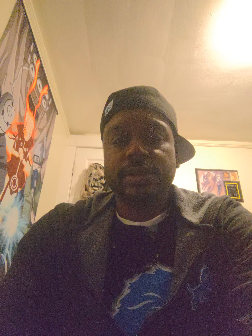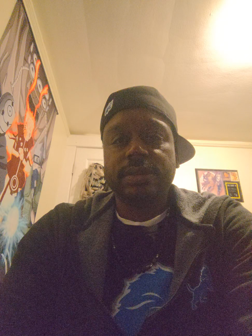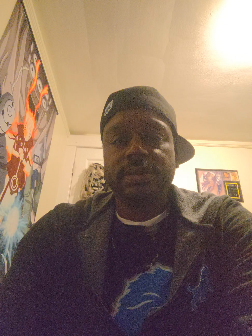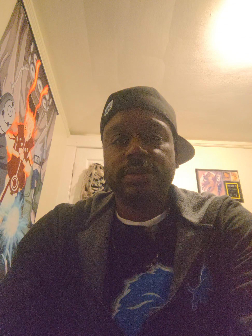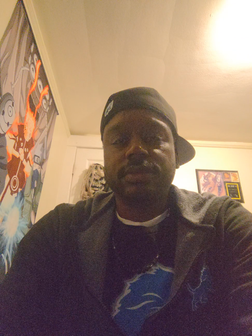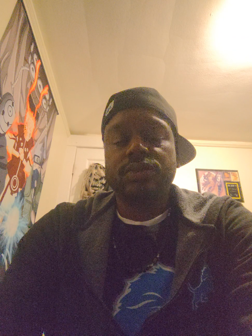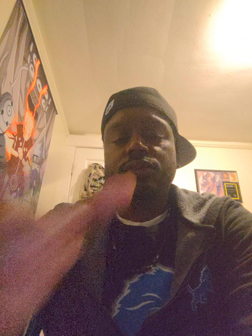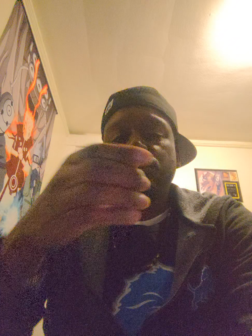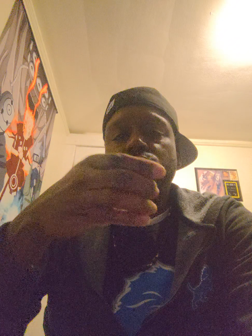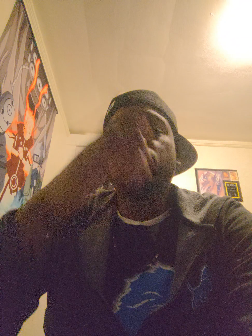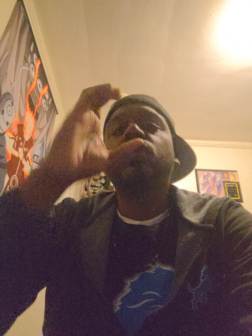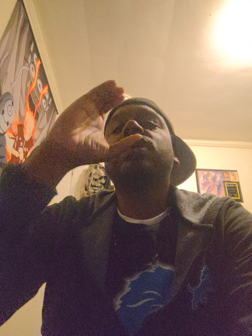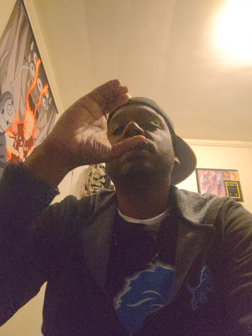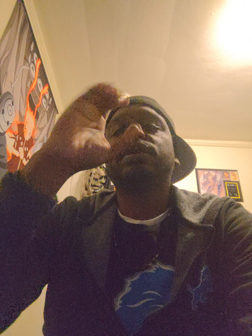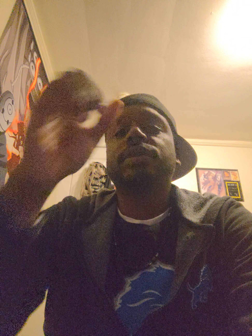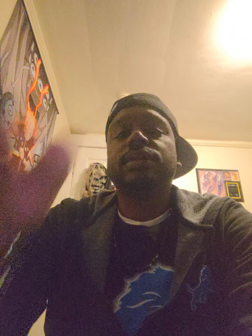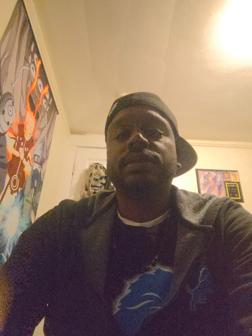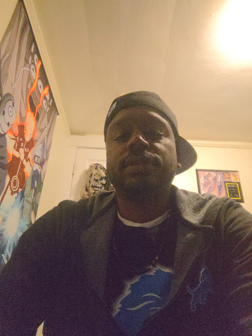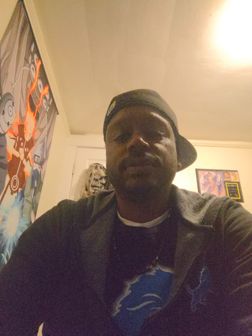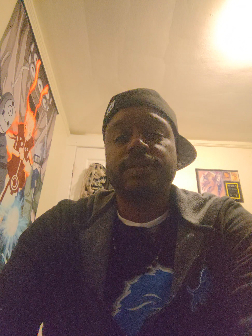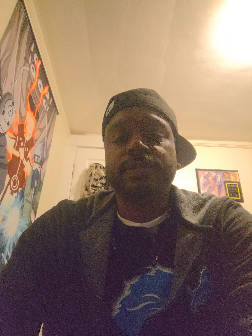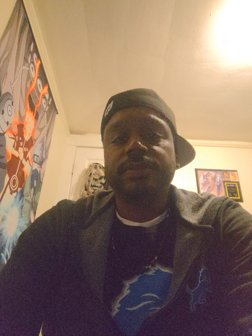drink